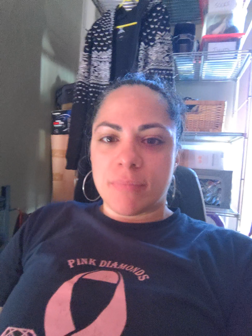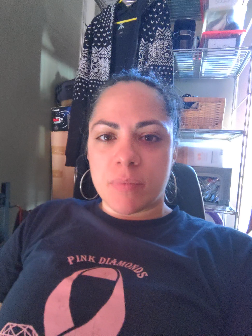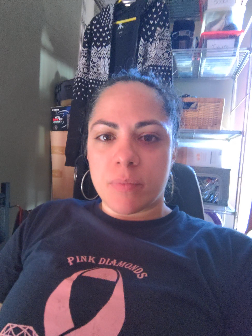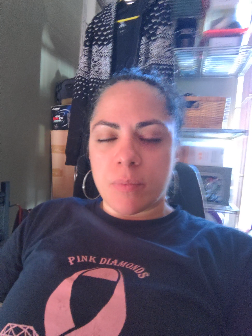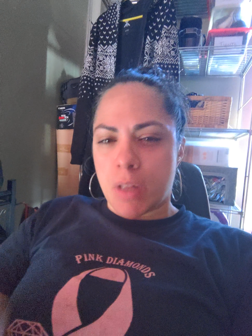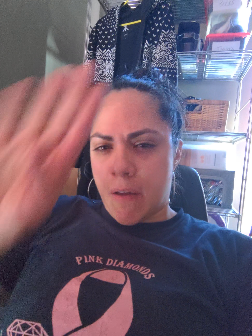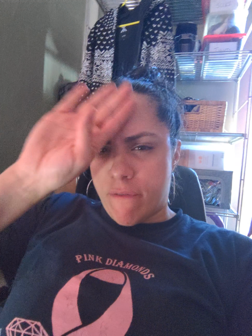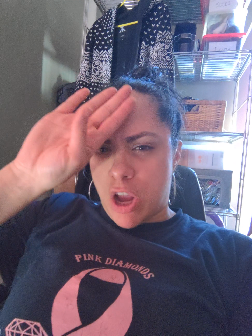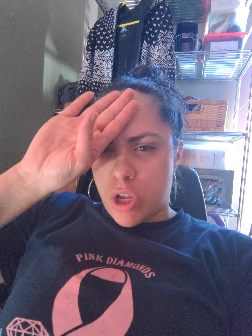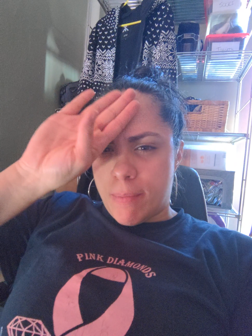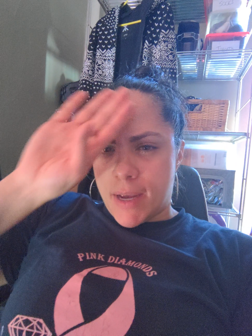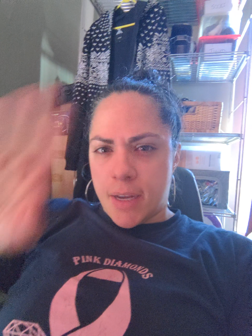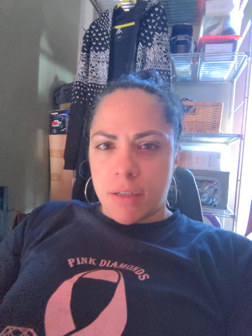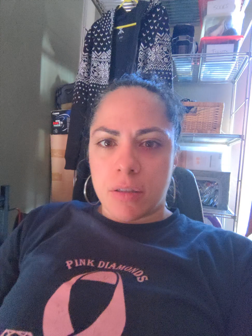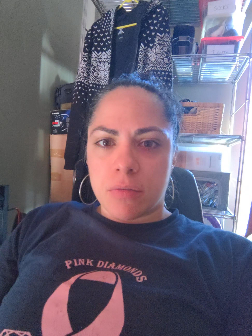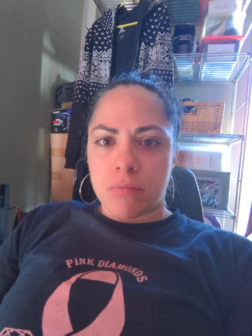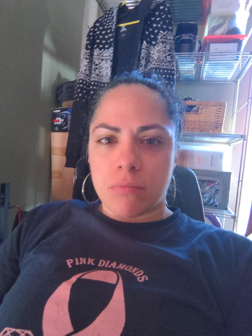fireman